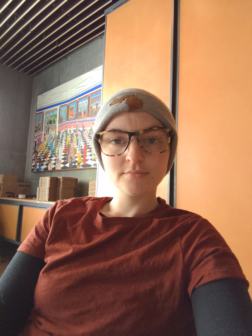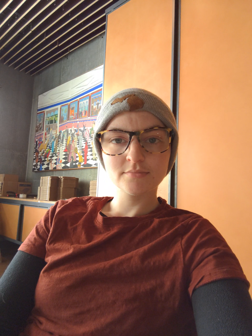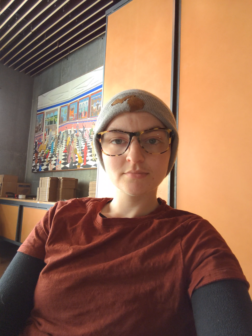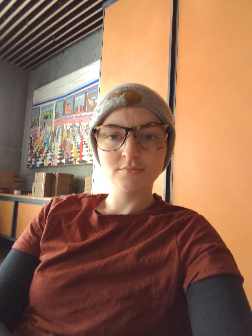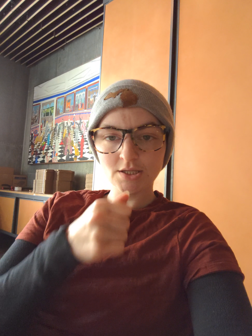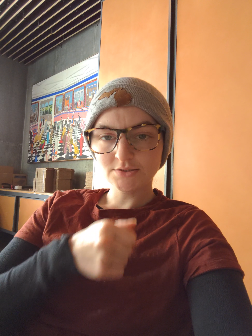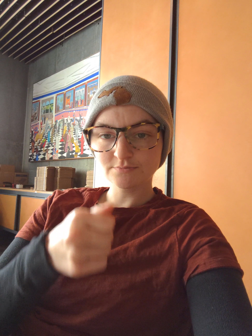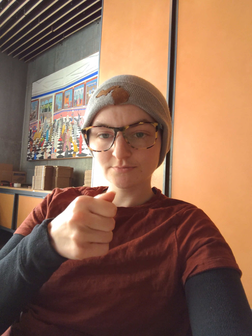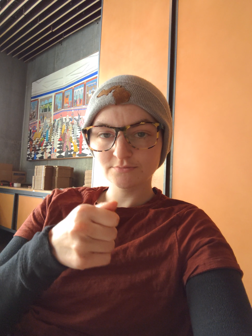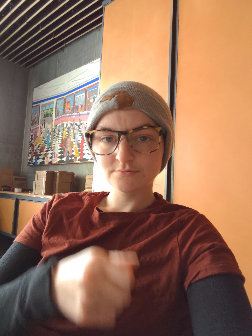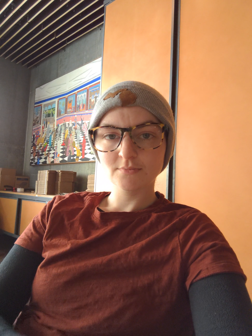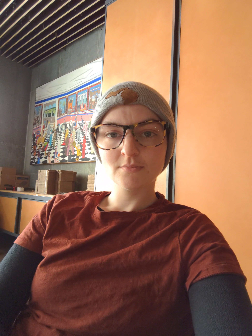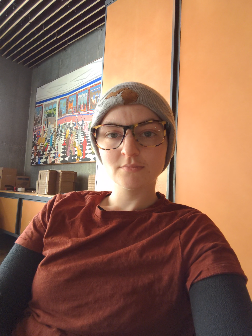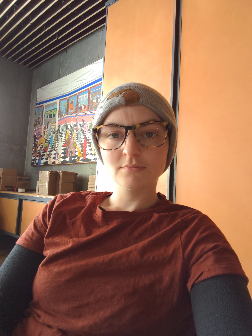hide